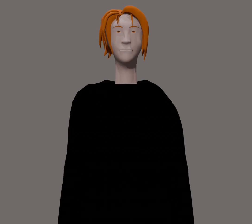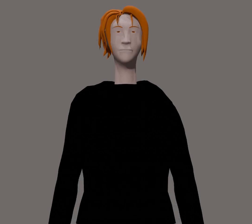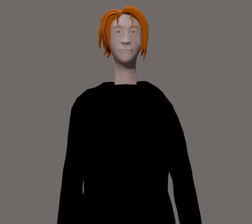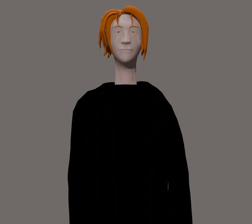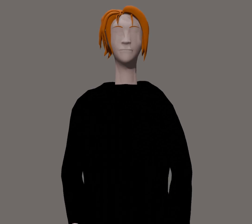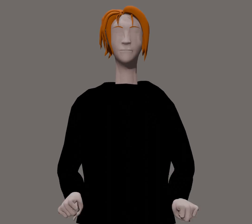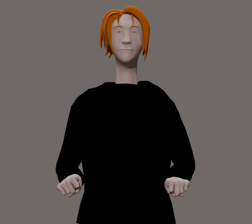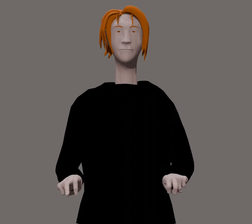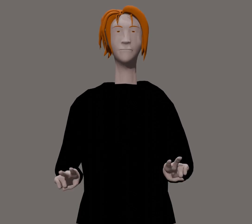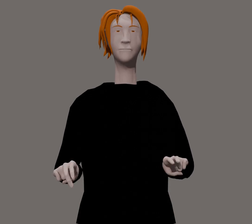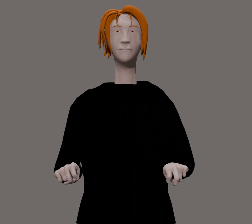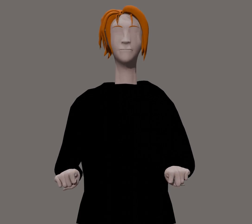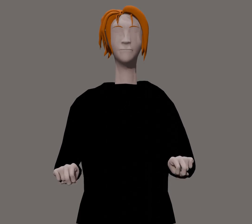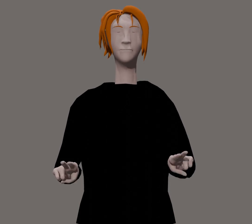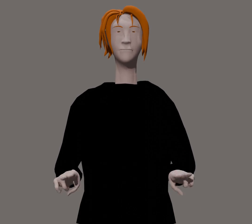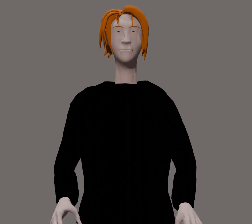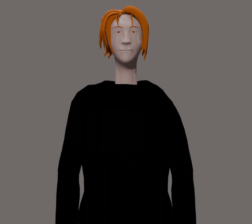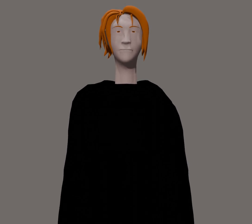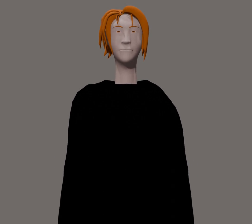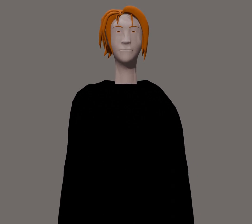Cohabit